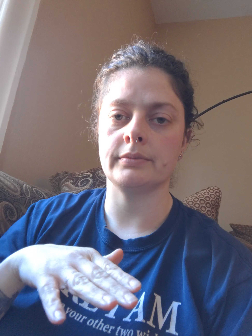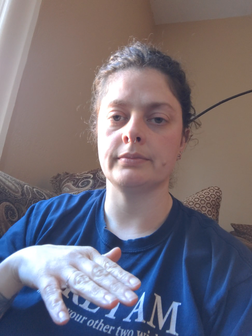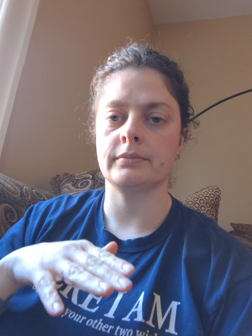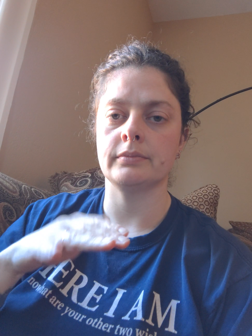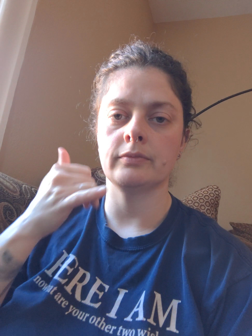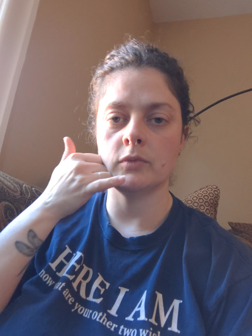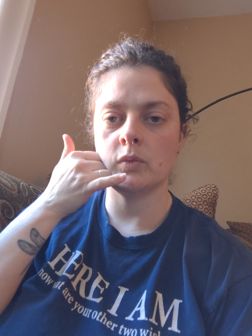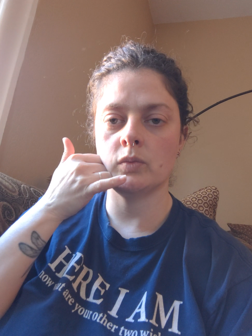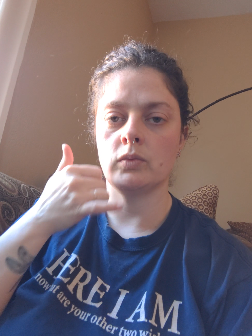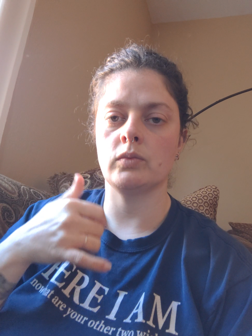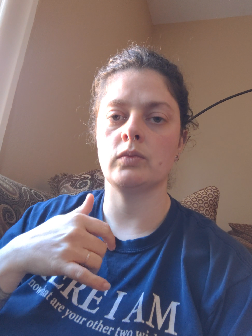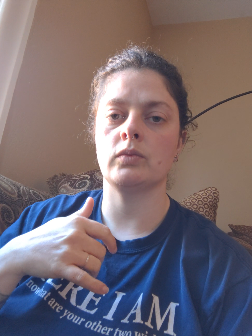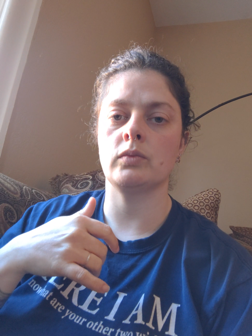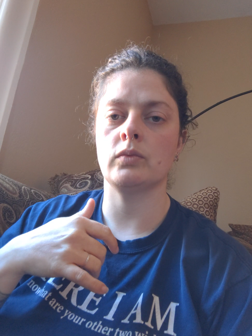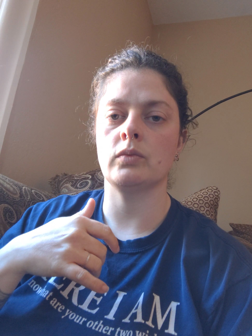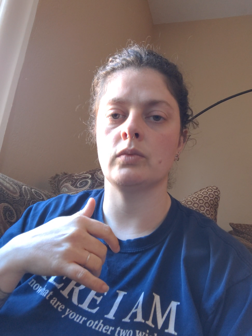call on the phone